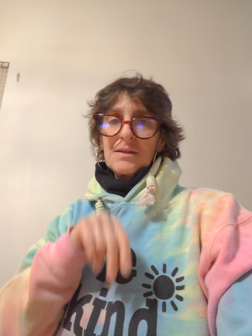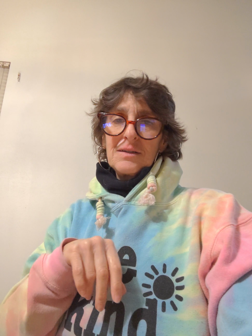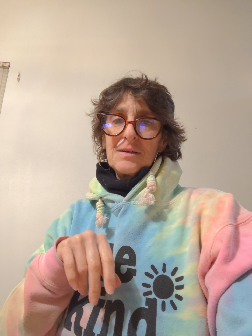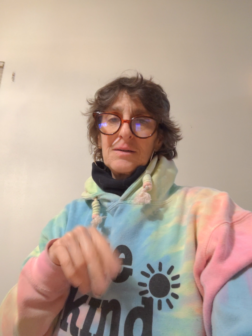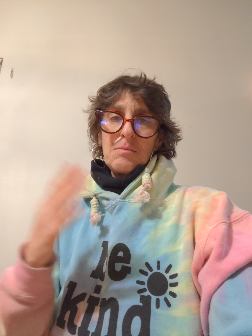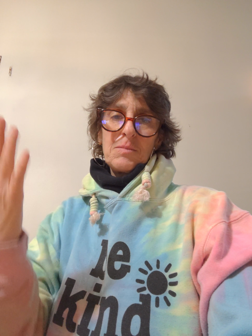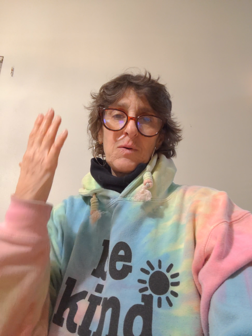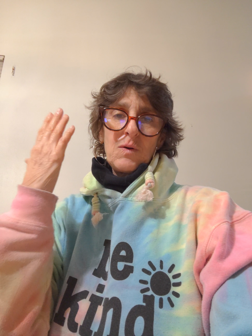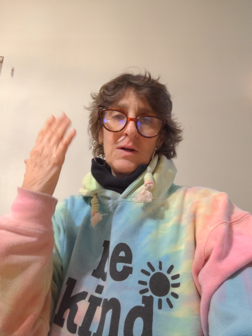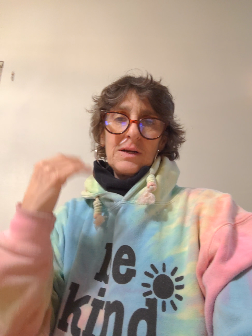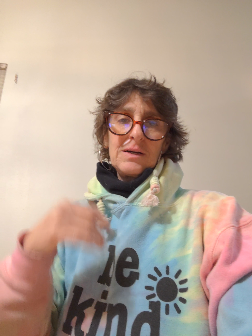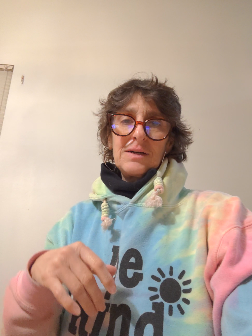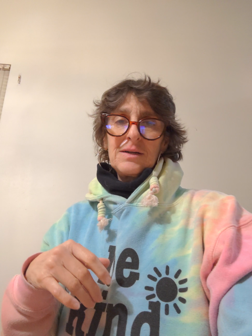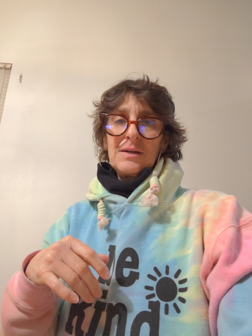morning